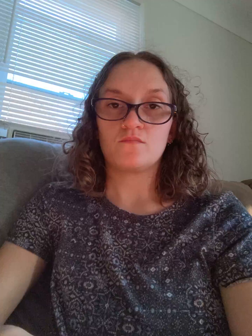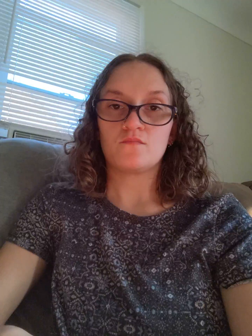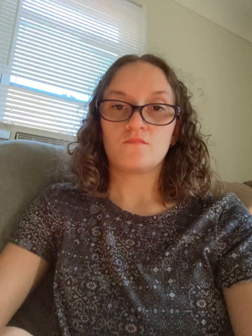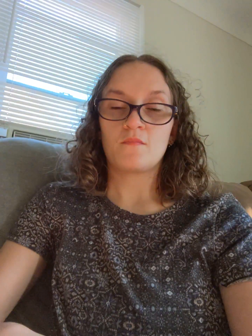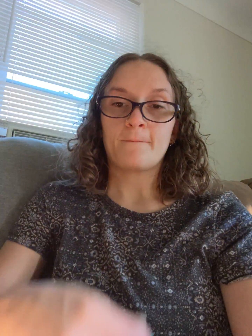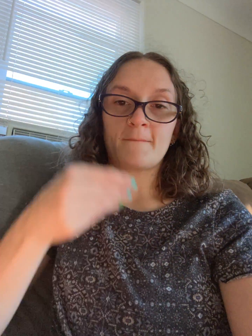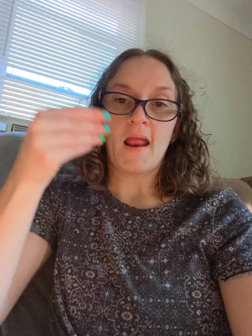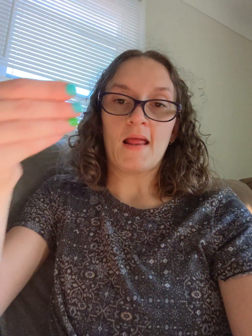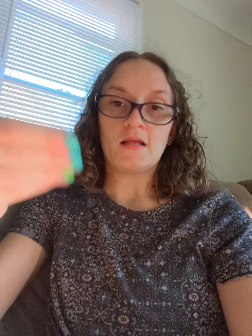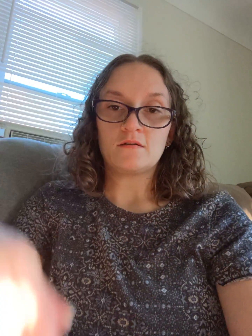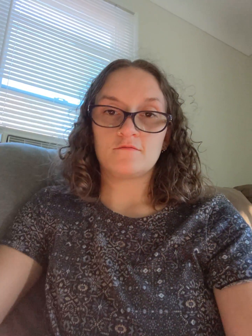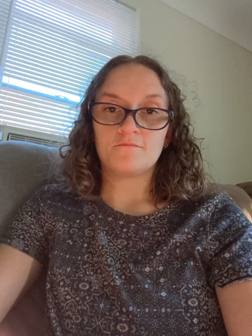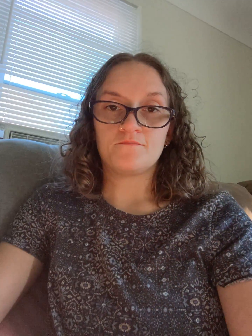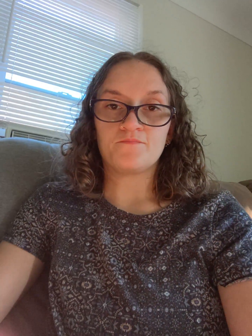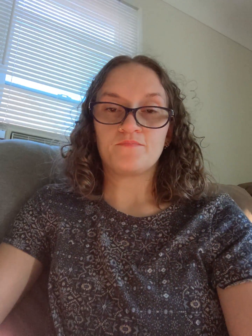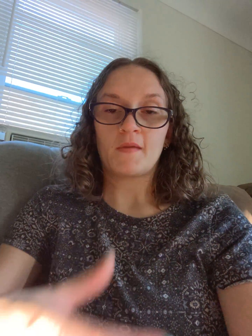buy